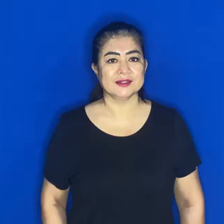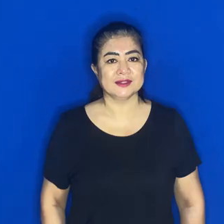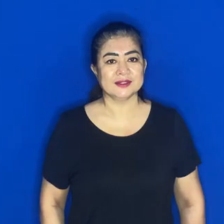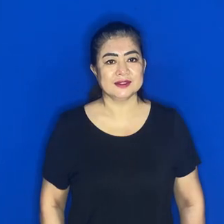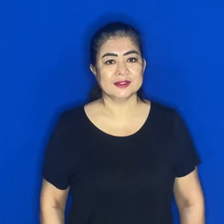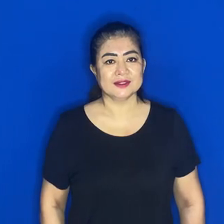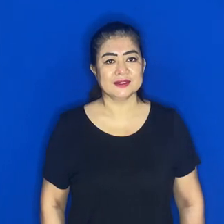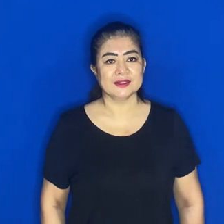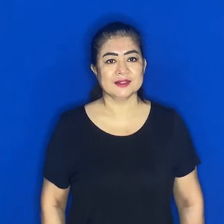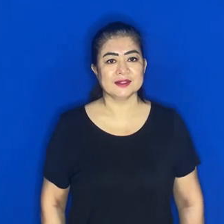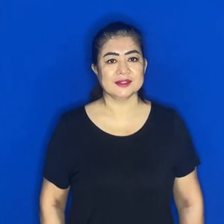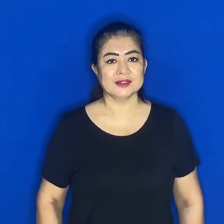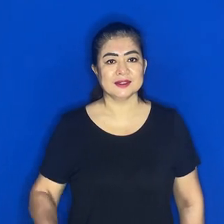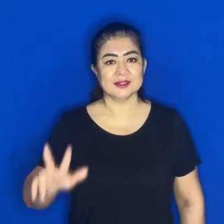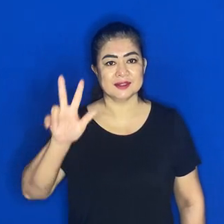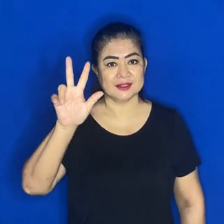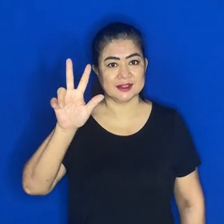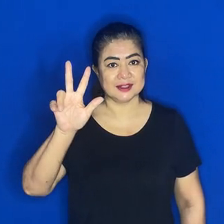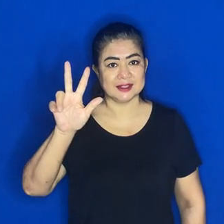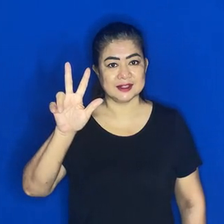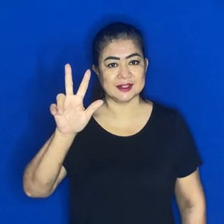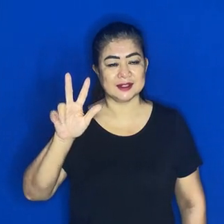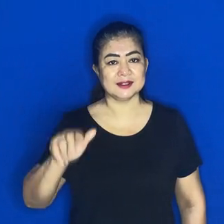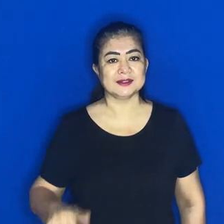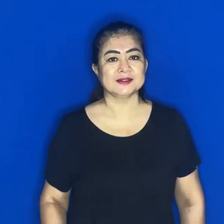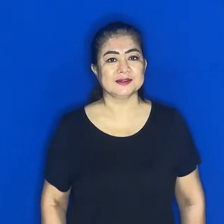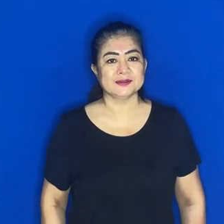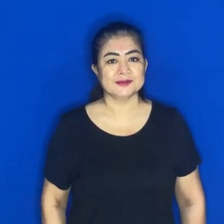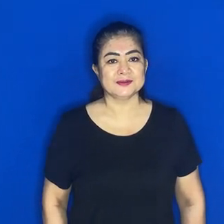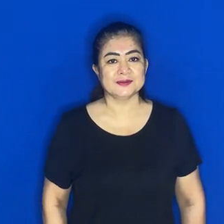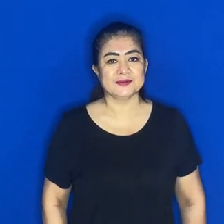three